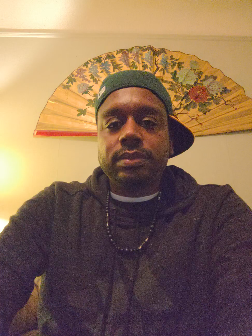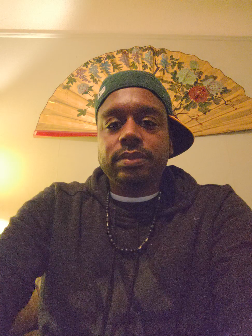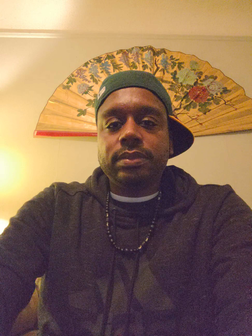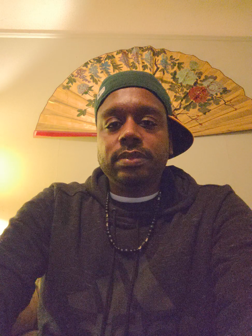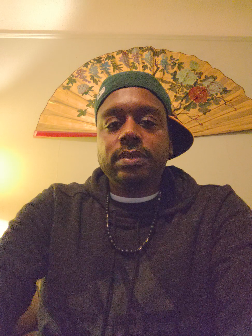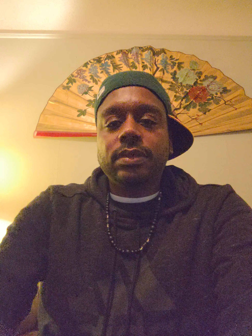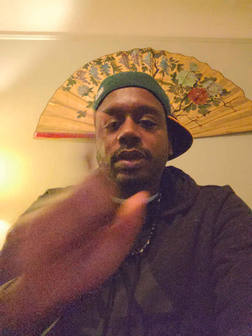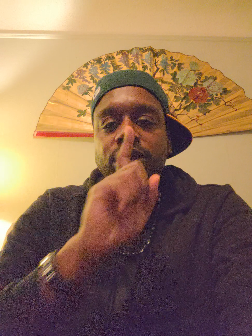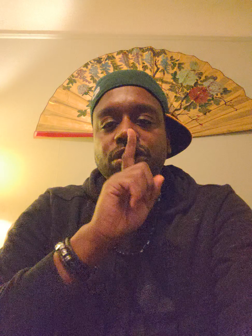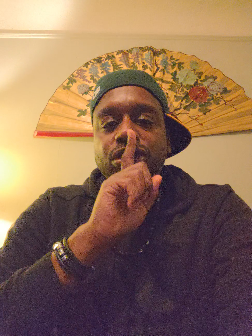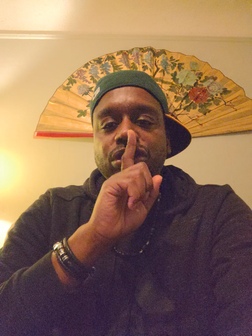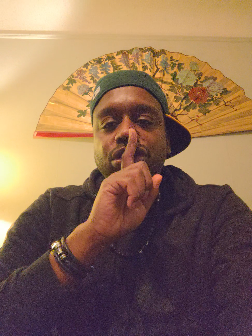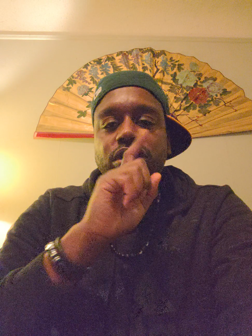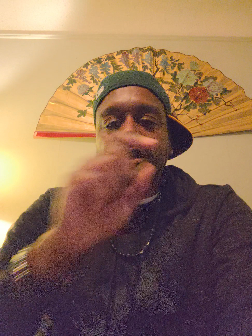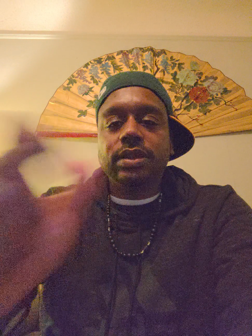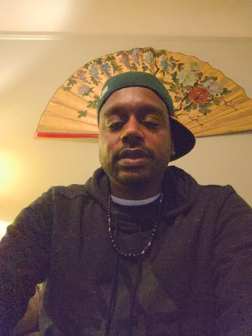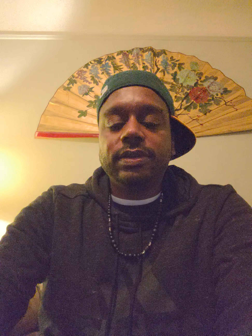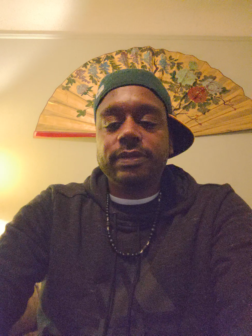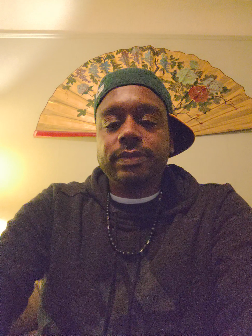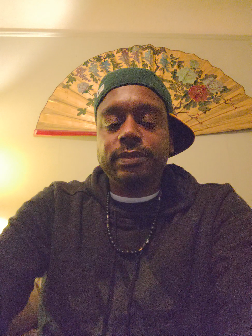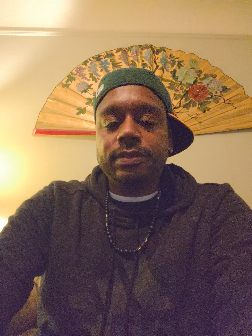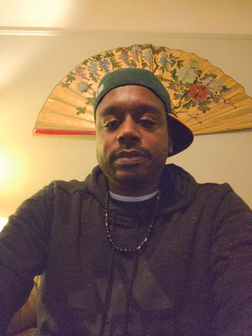shhh